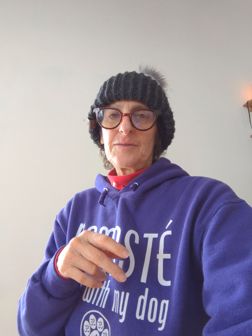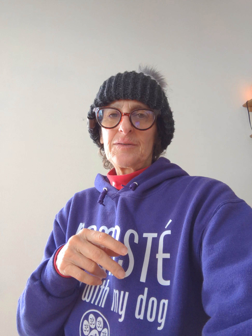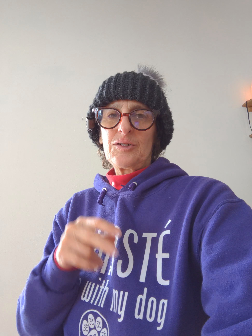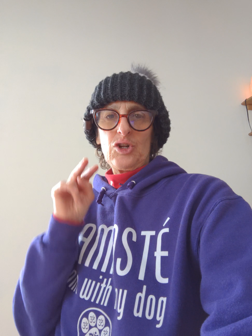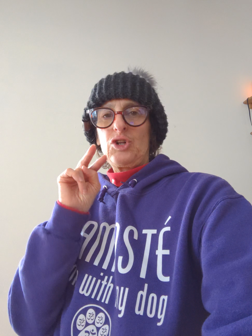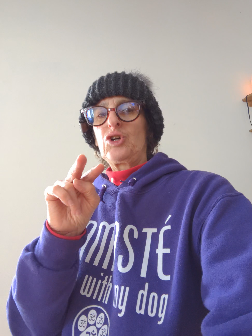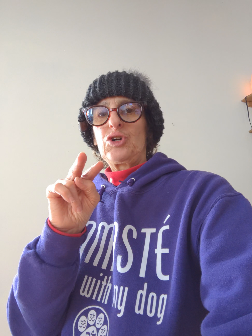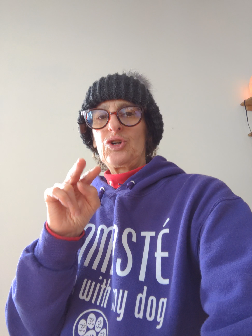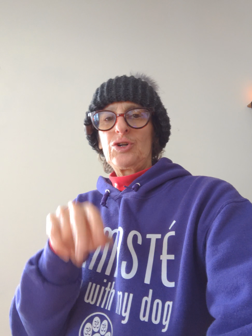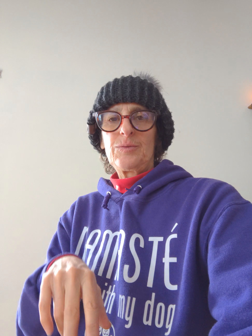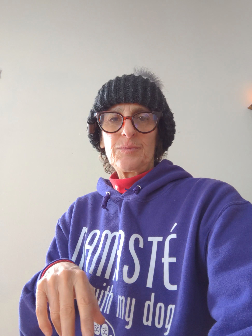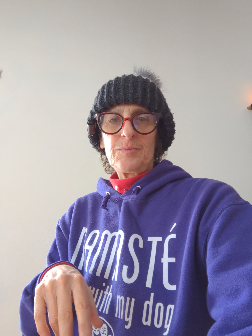look